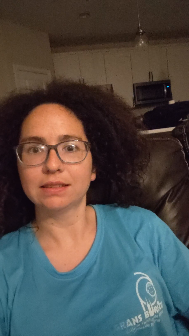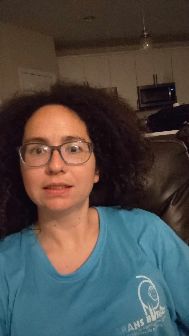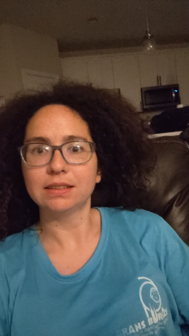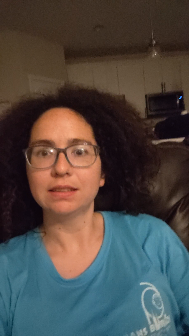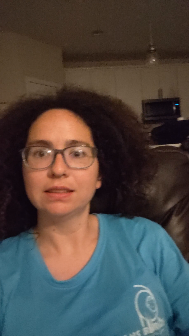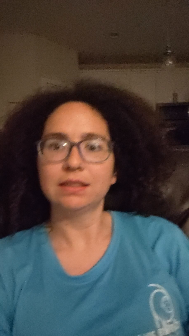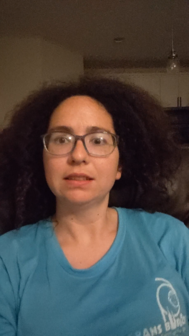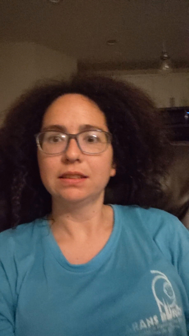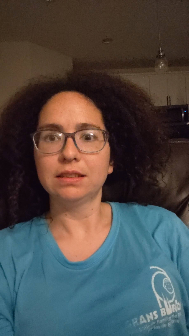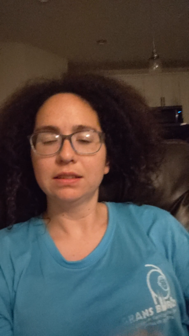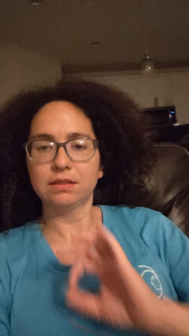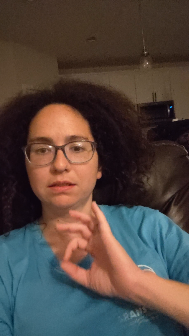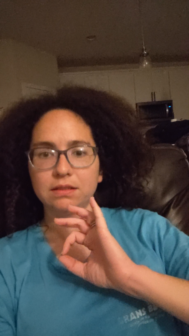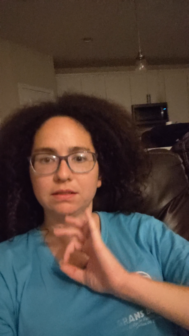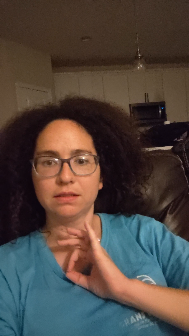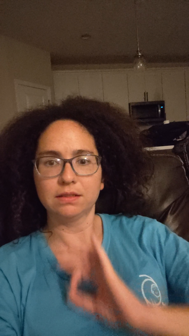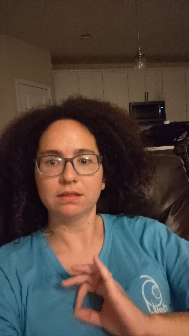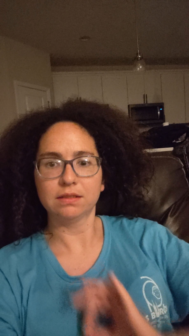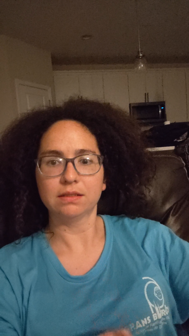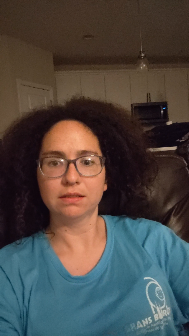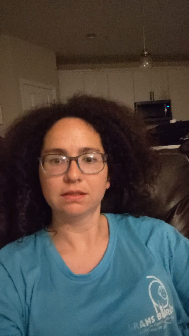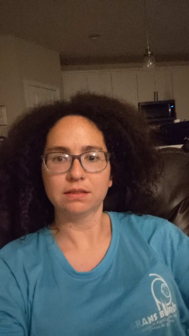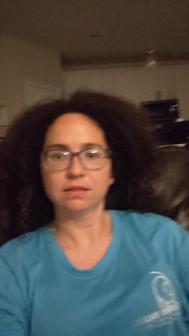button